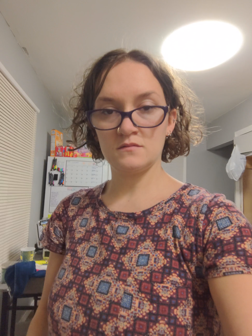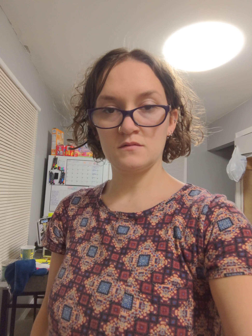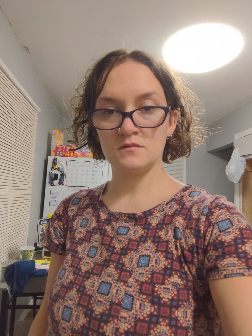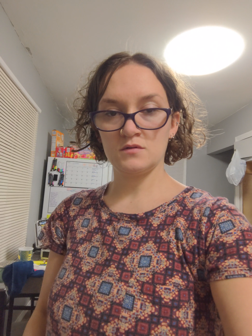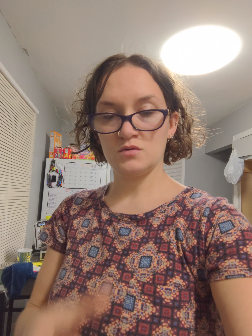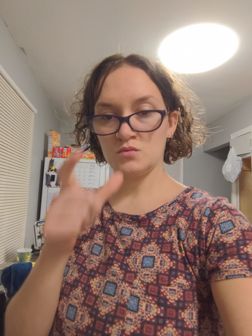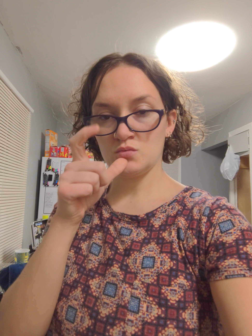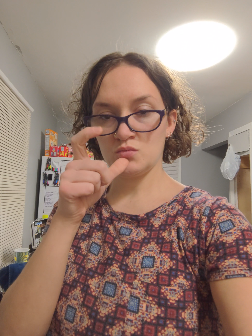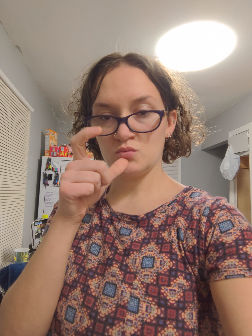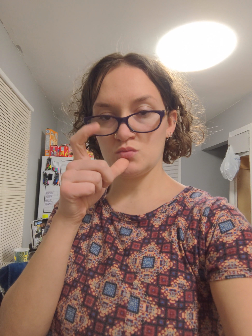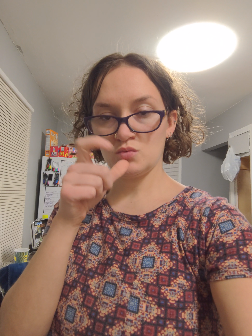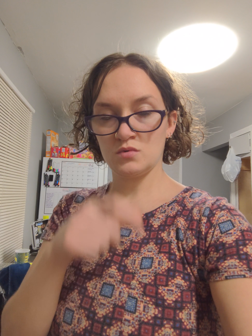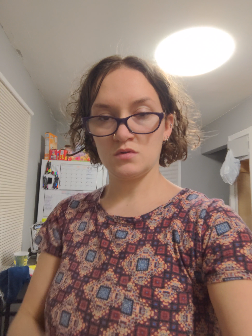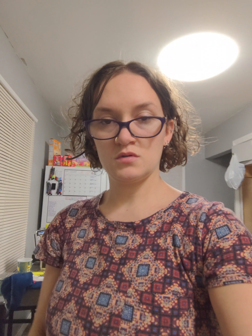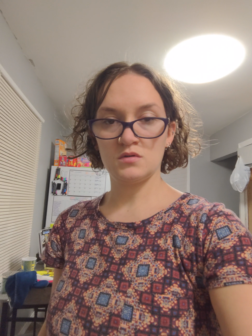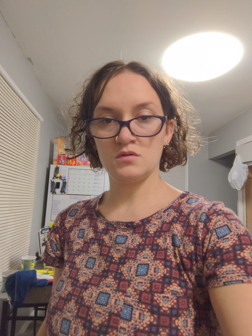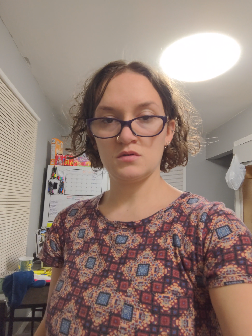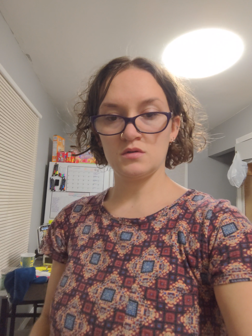who